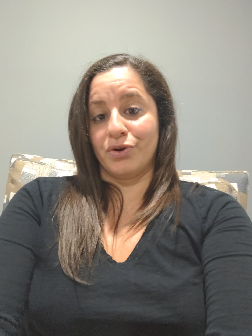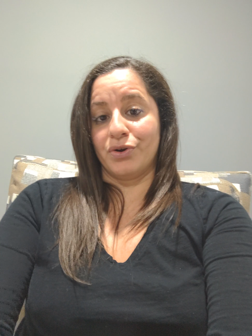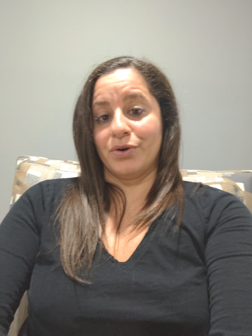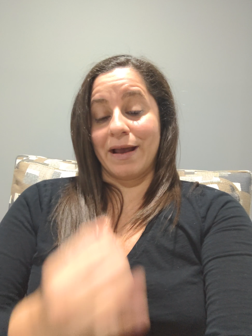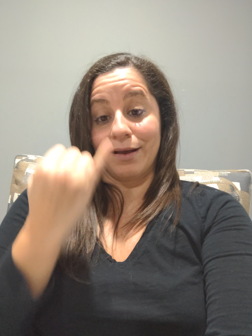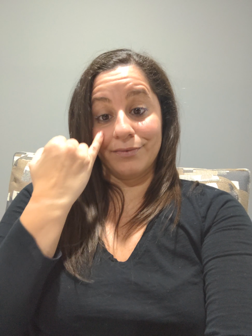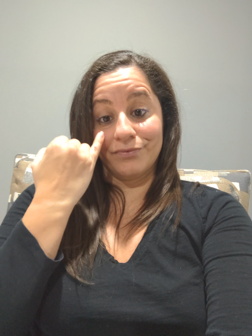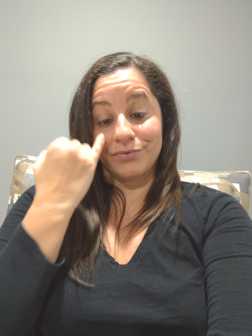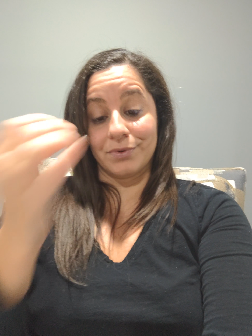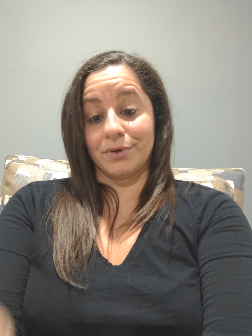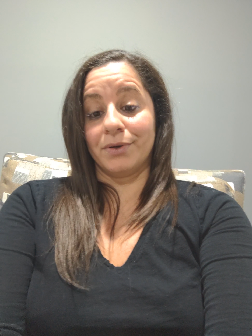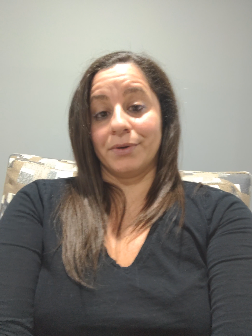if